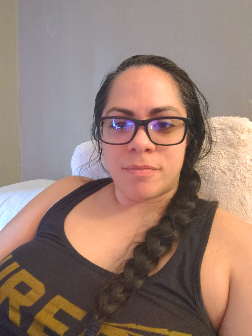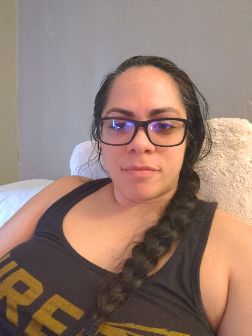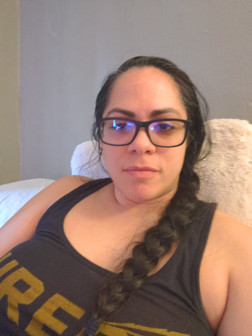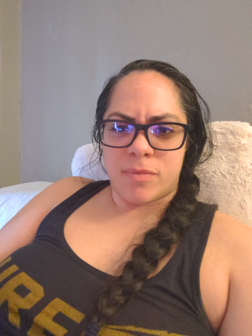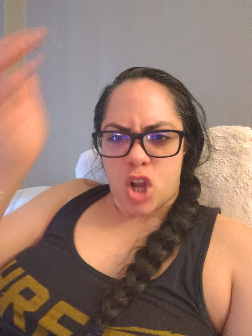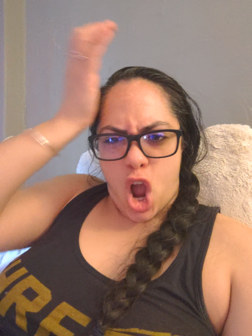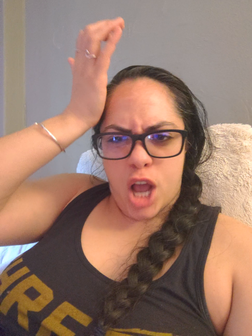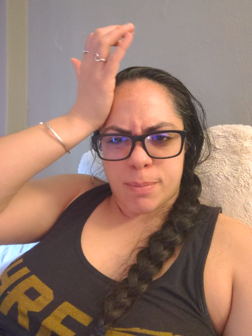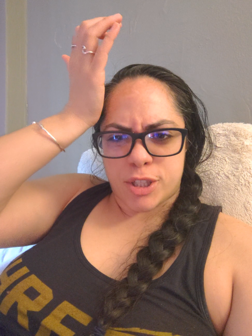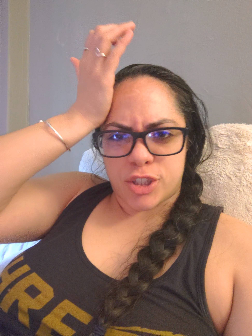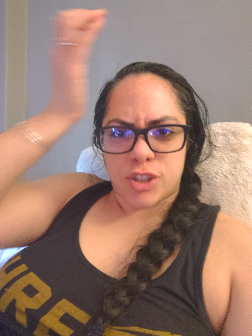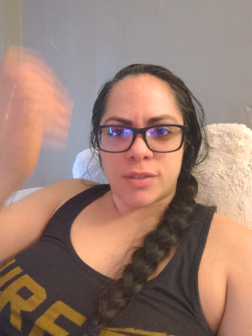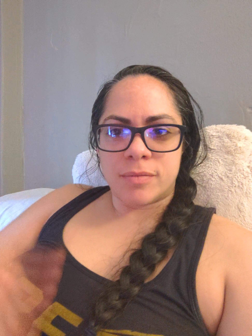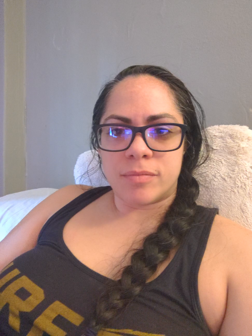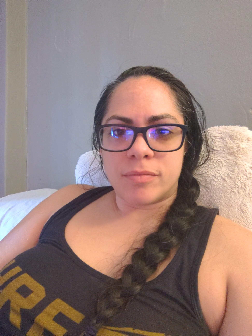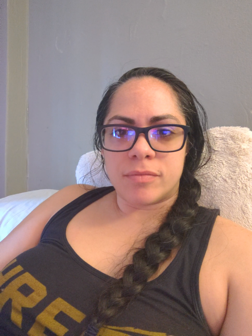garbage